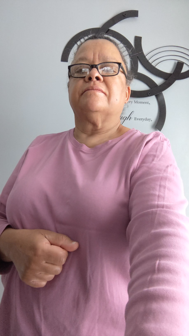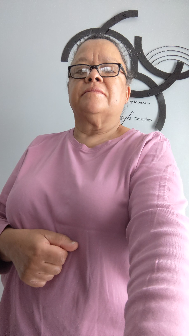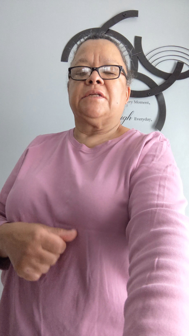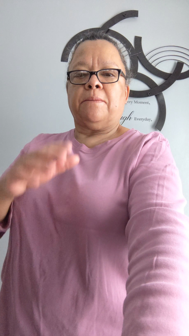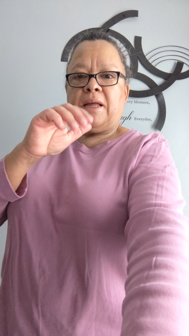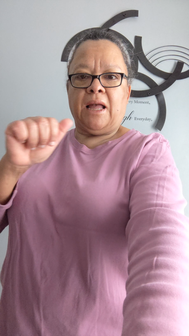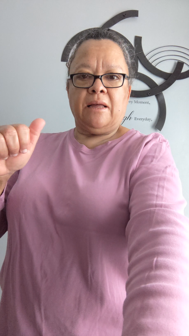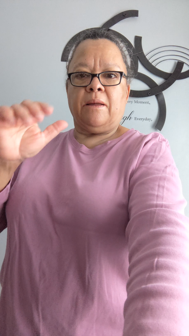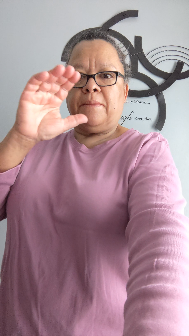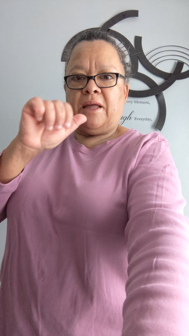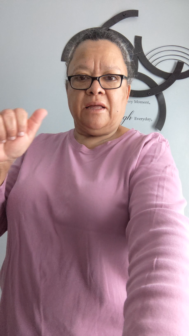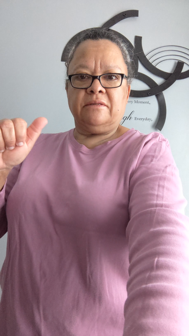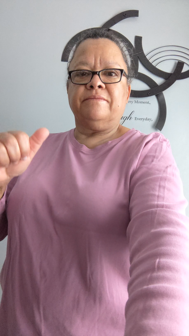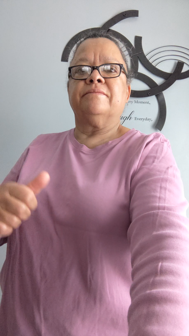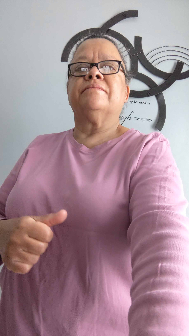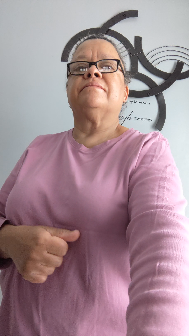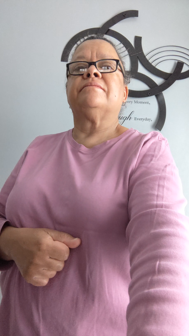baa baa